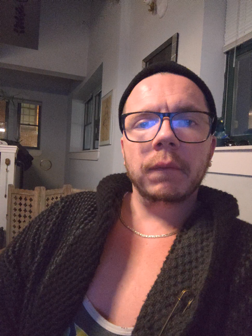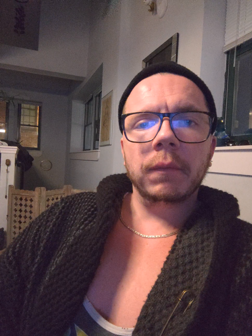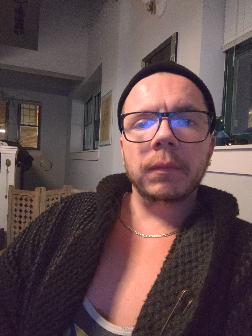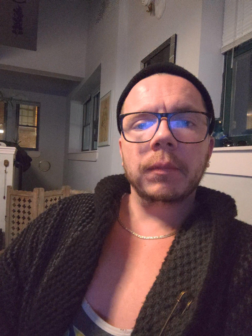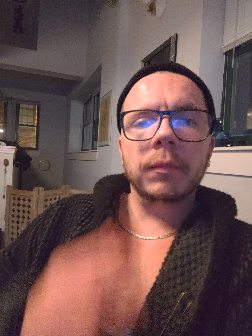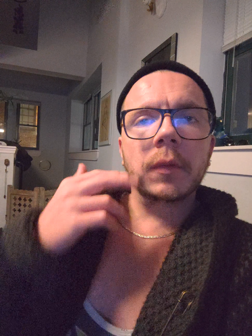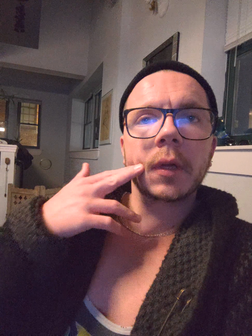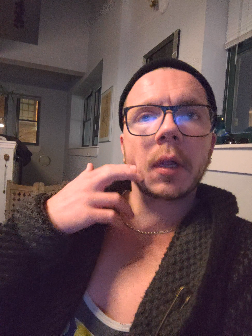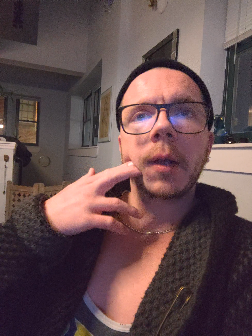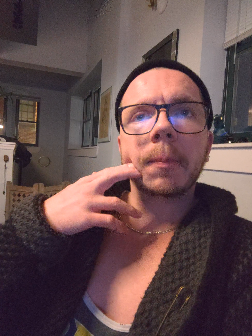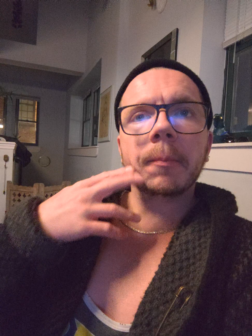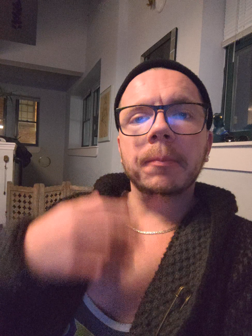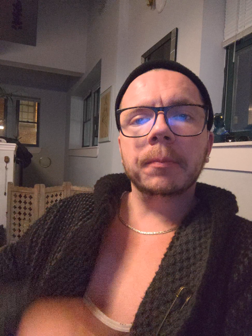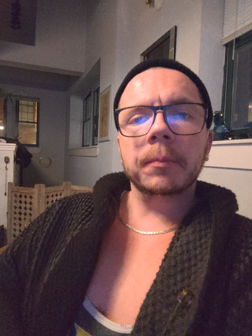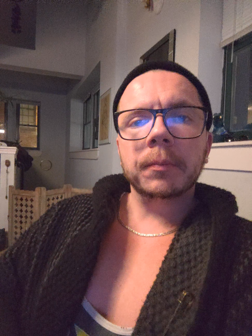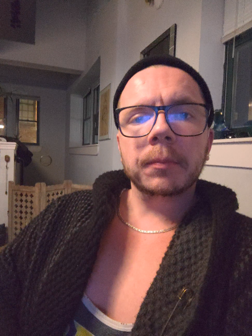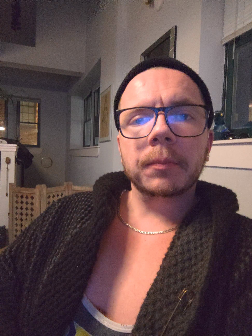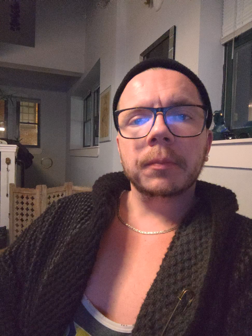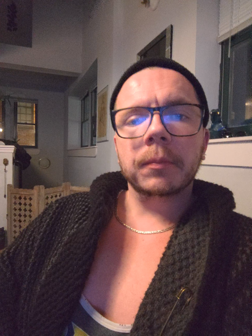gum